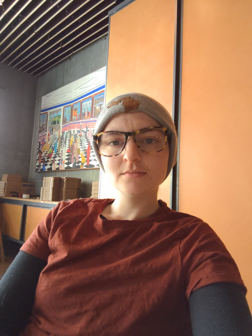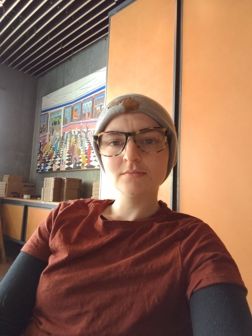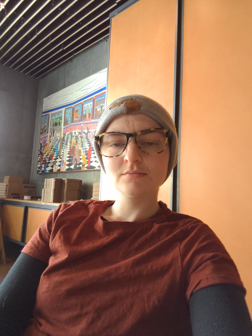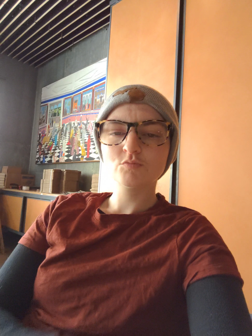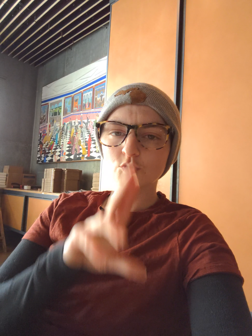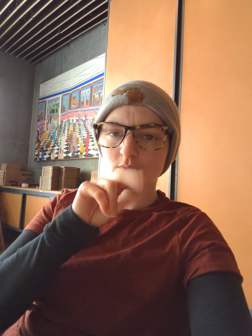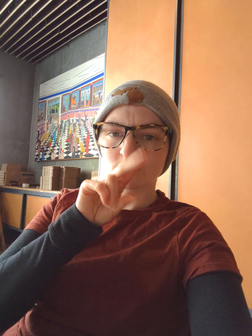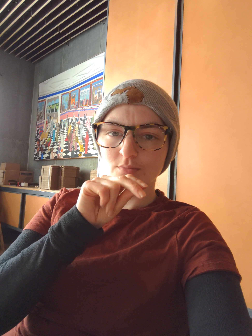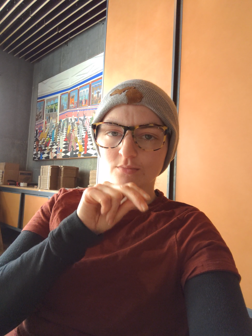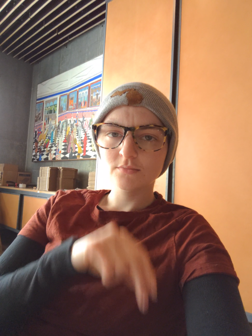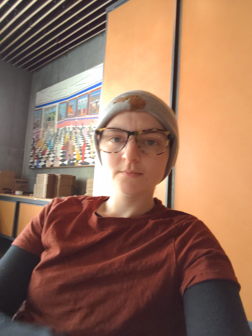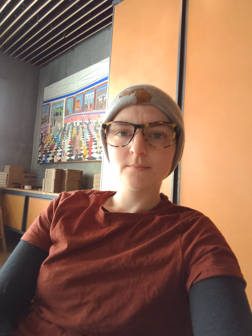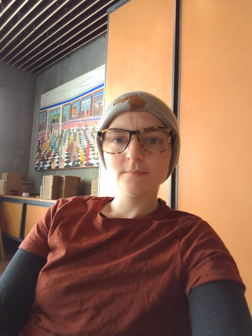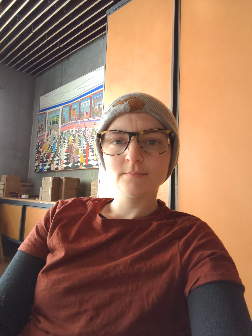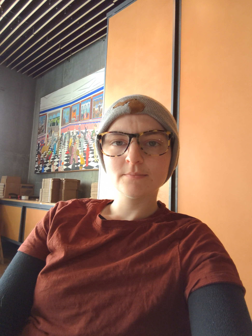goose